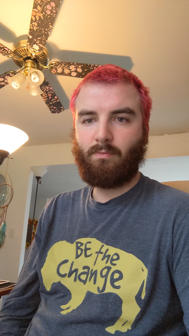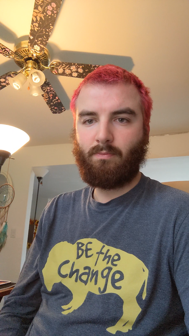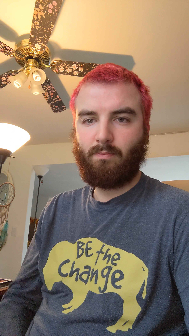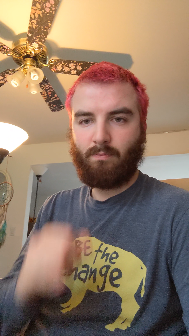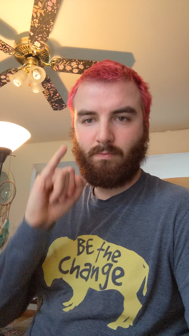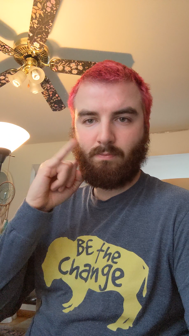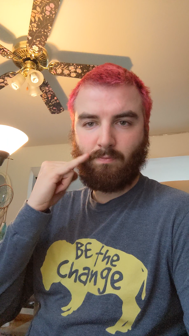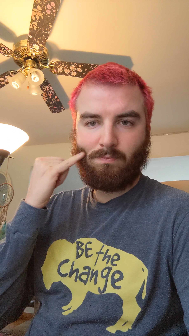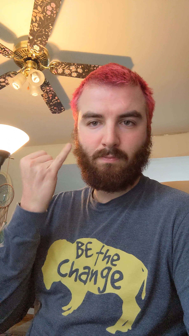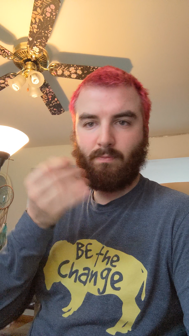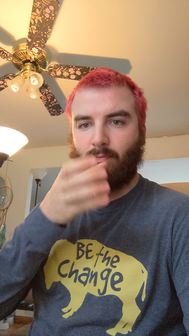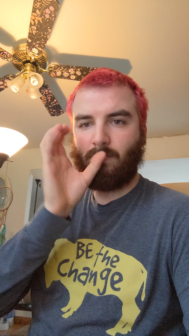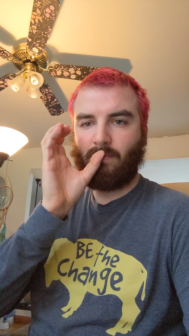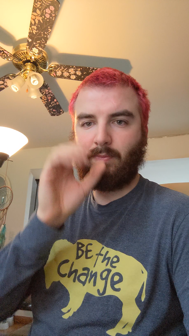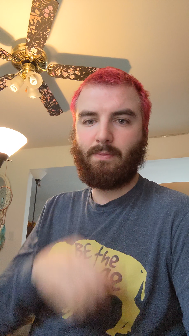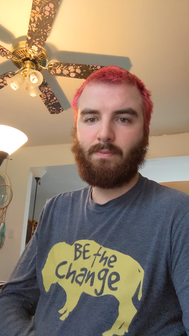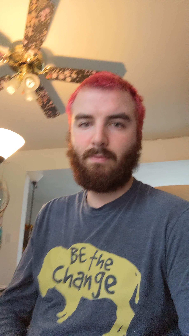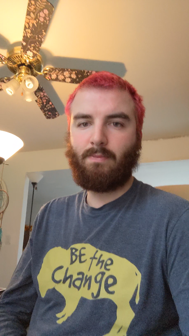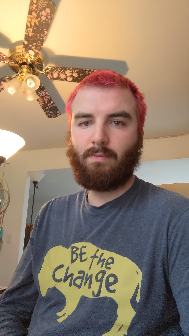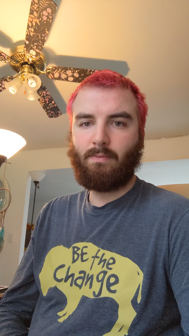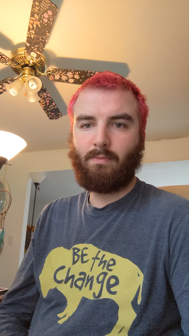juice